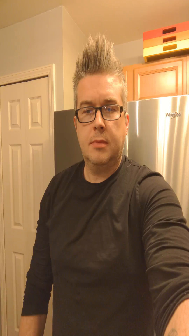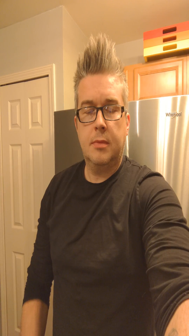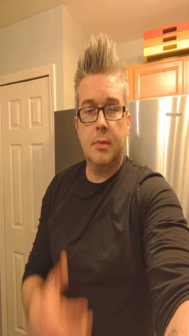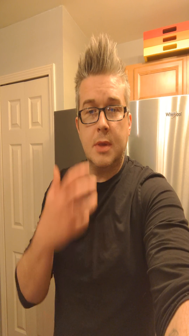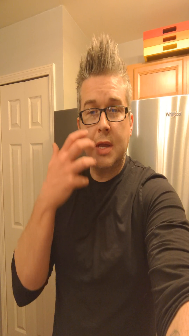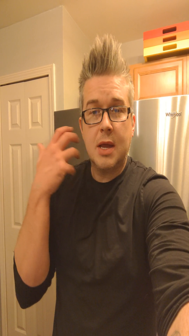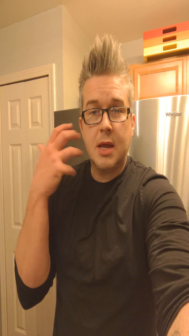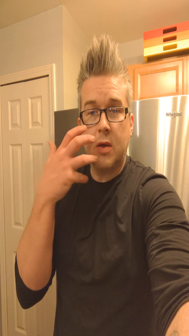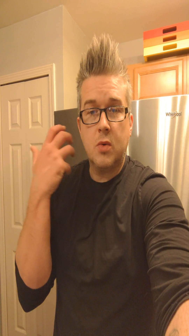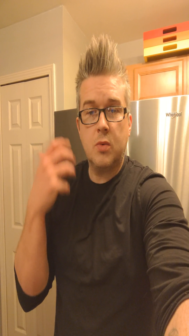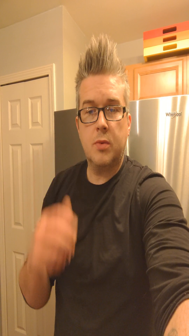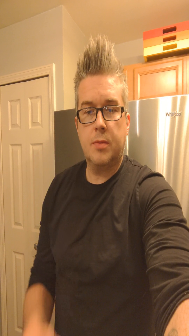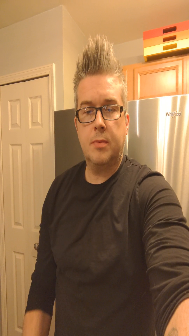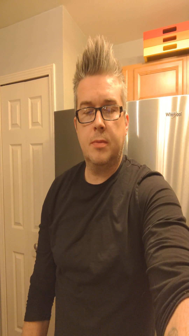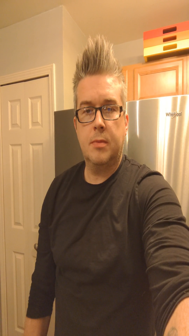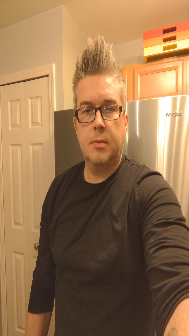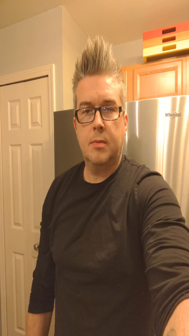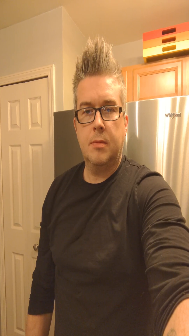tiger